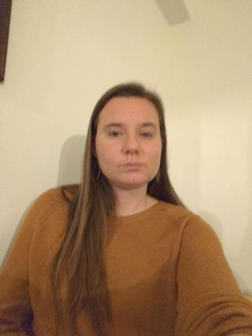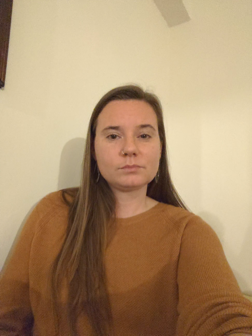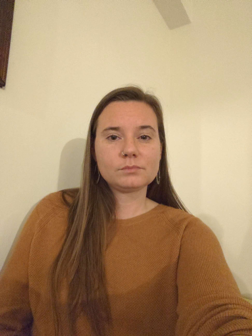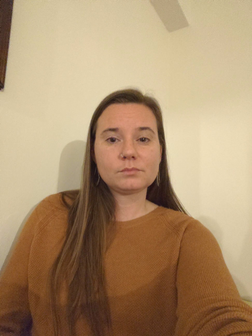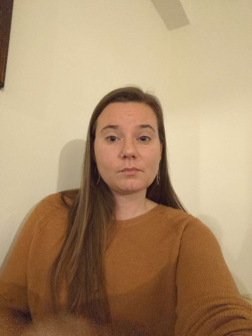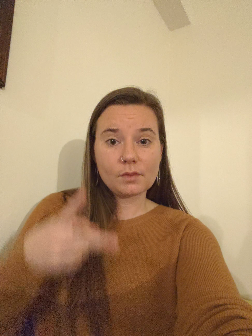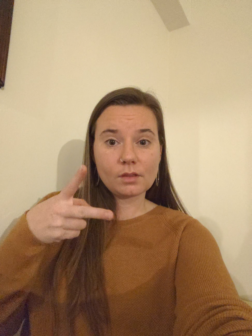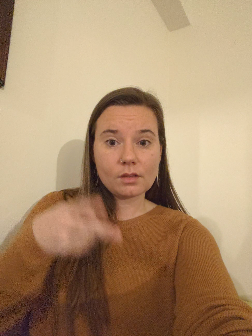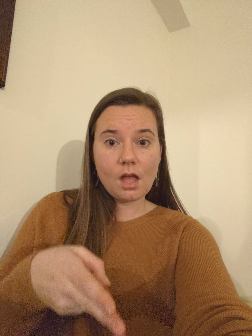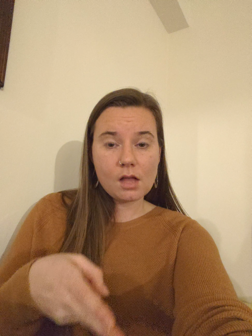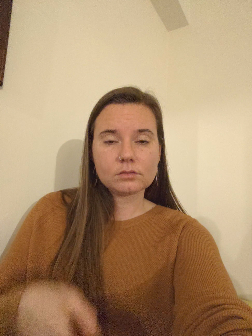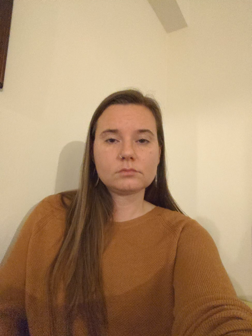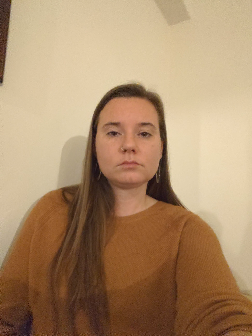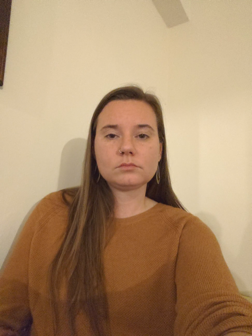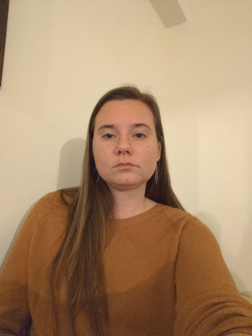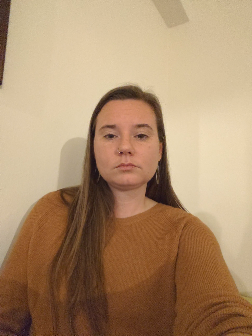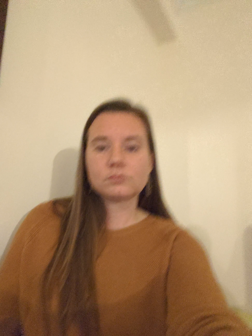cut